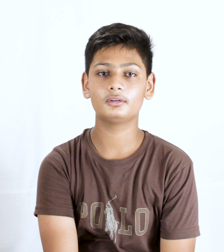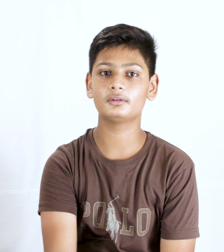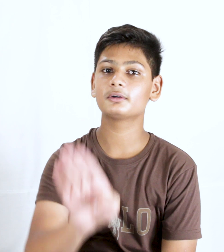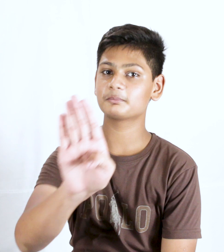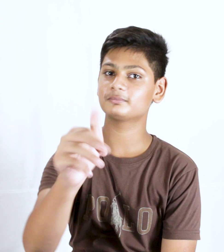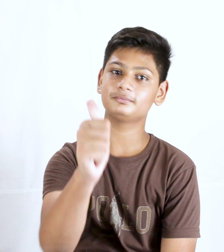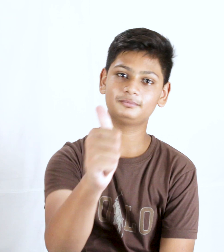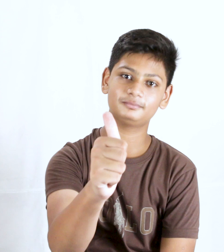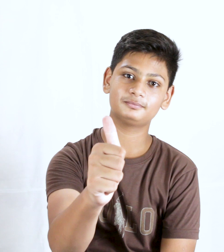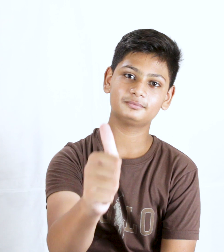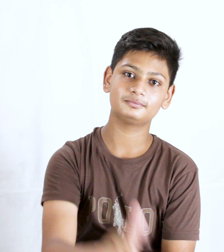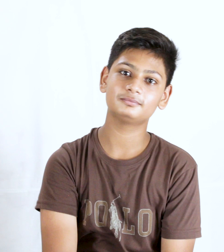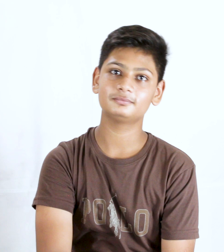best